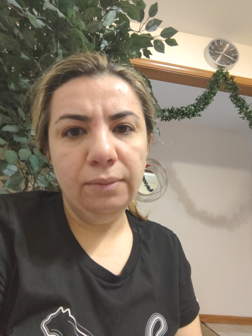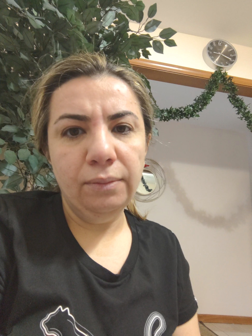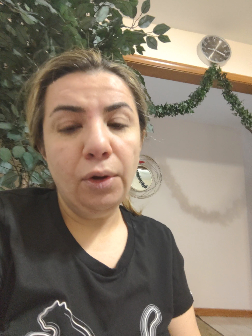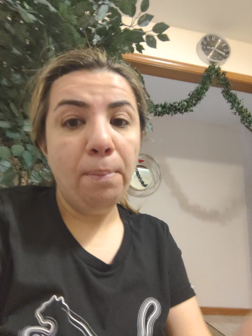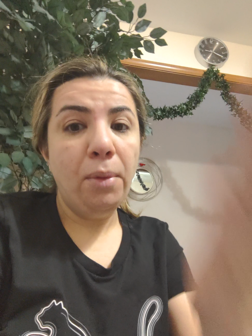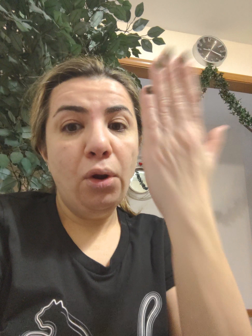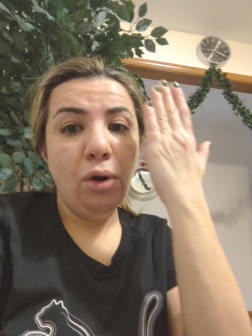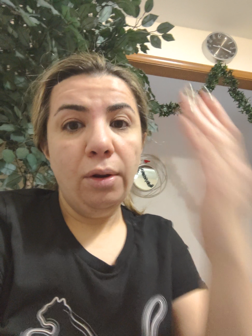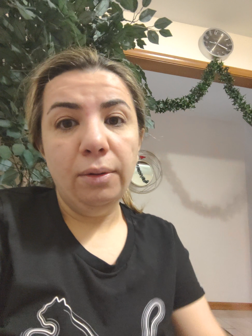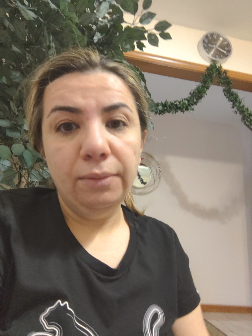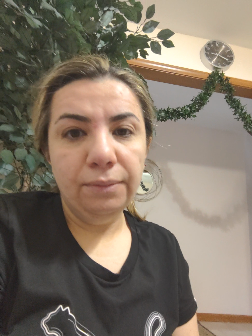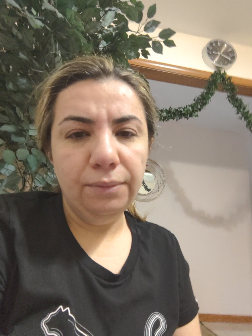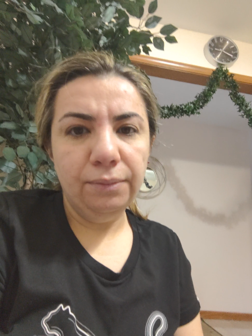morning